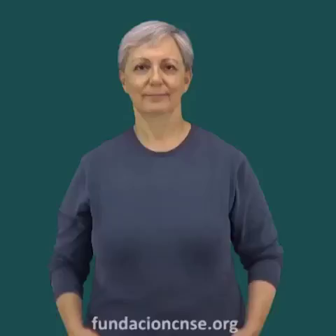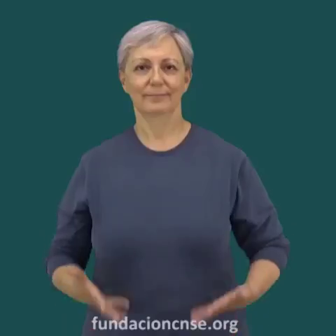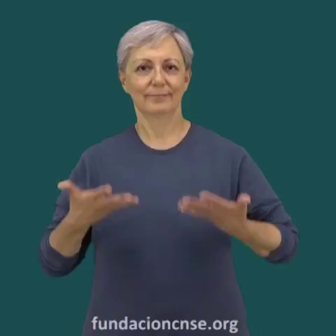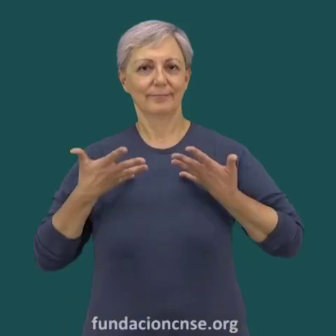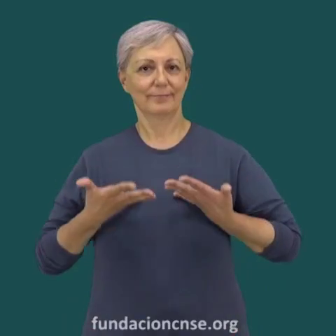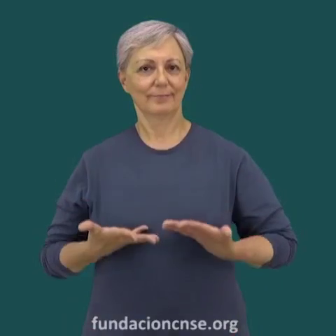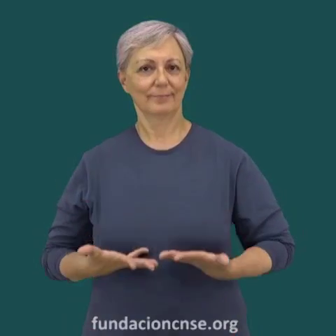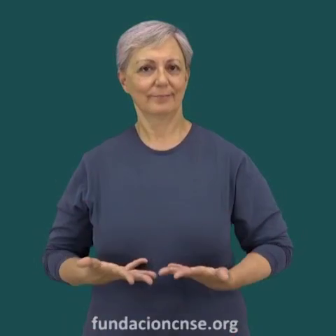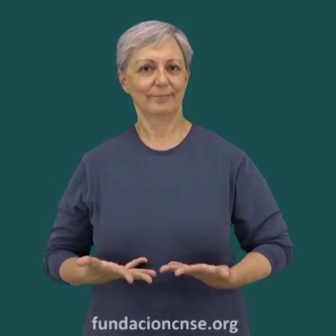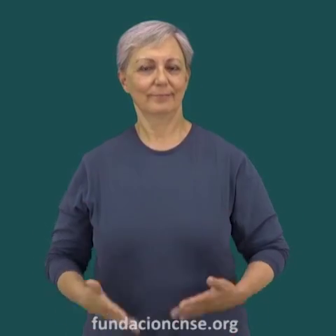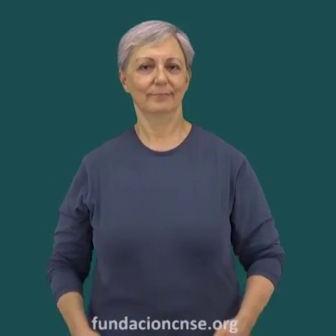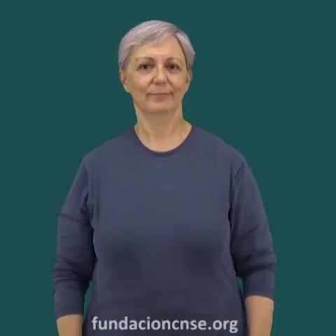relajar